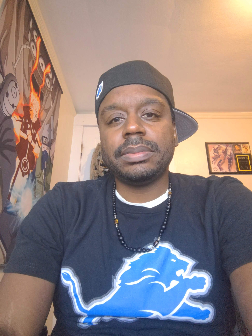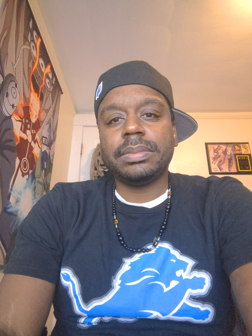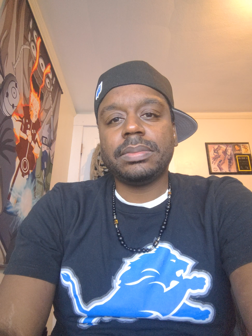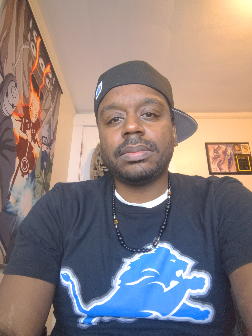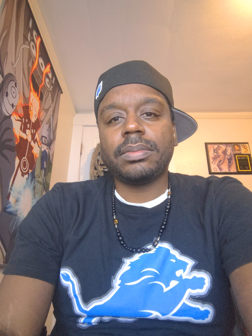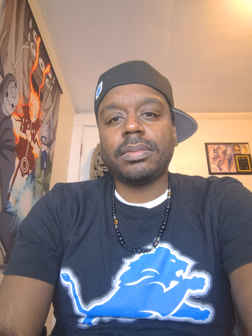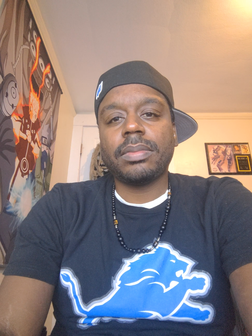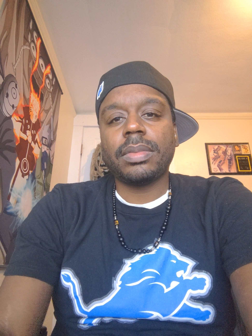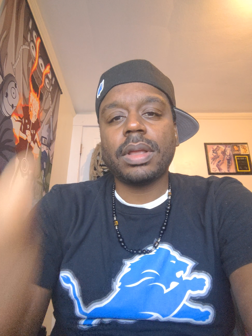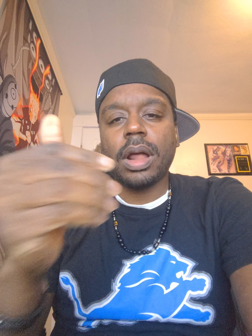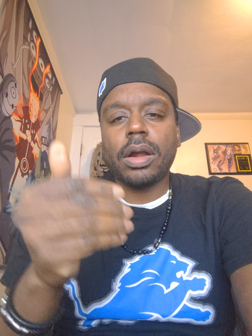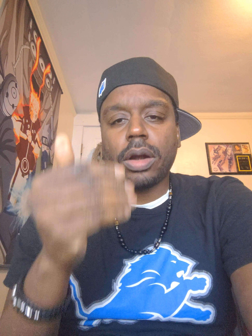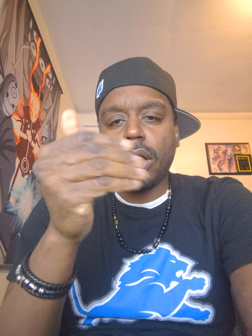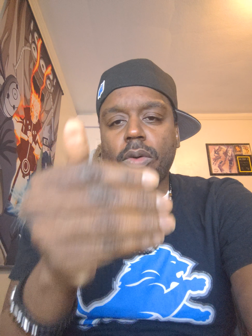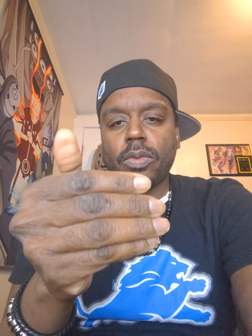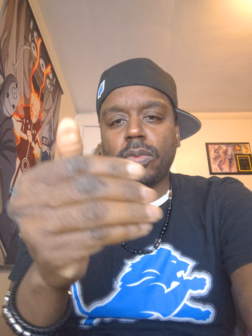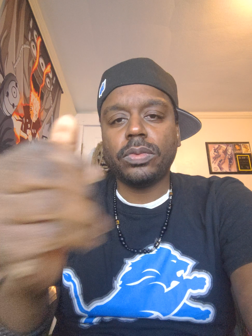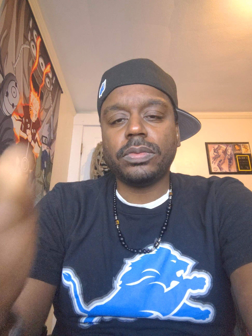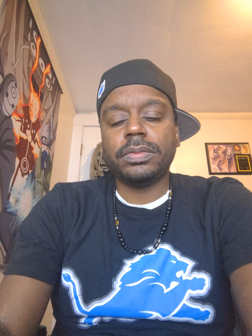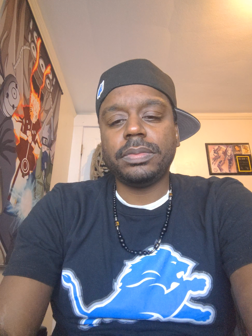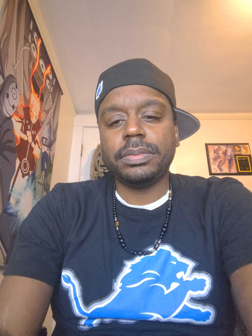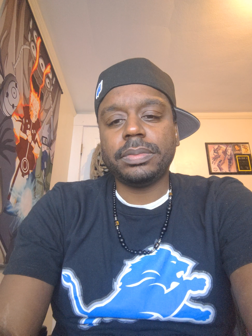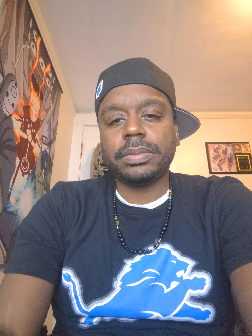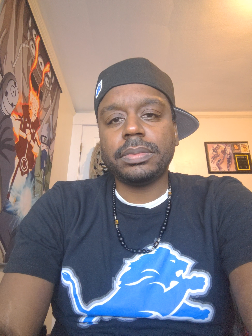close